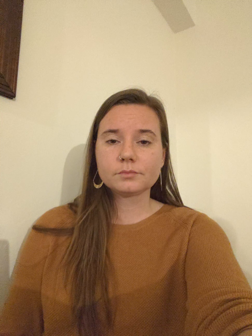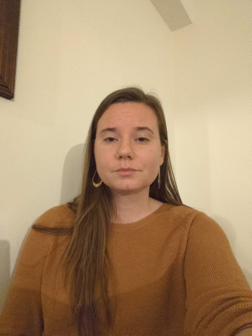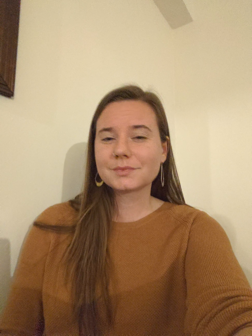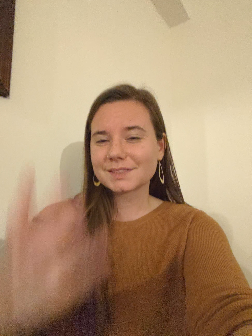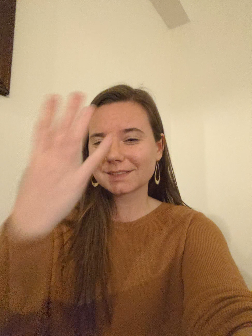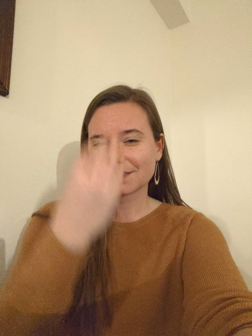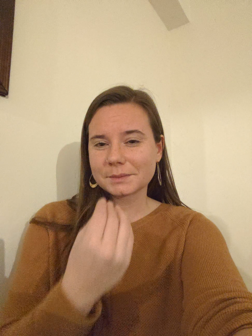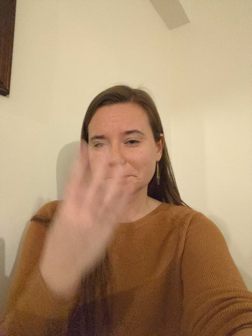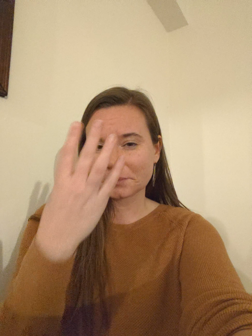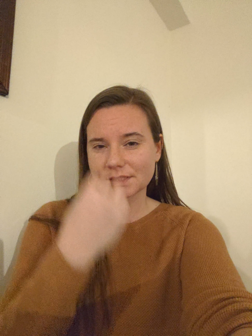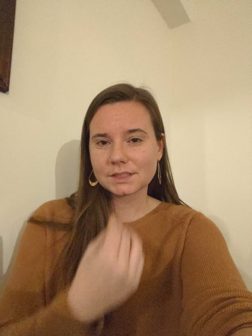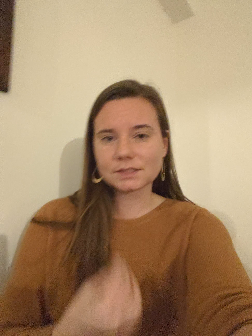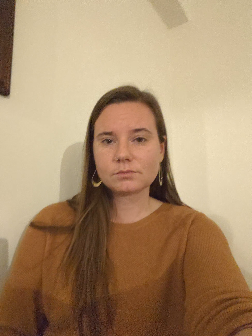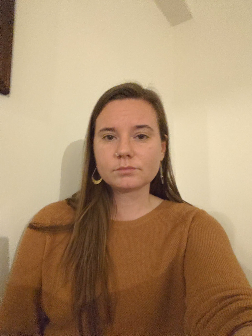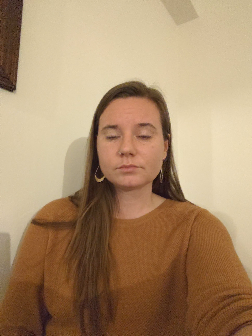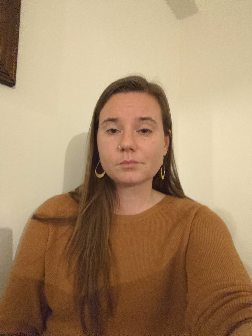sleepy